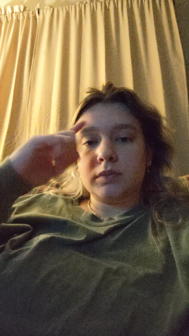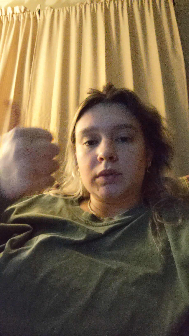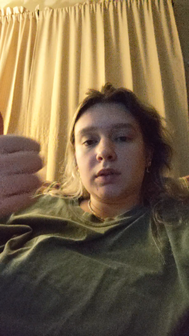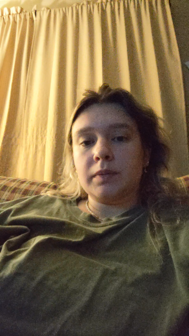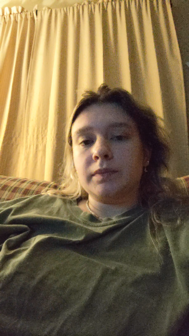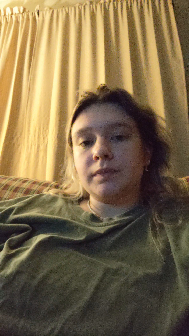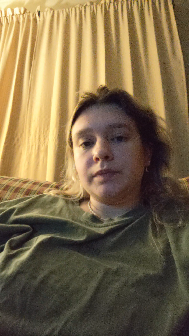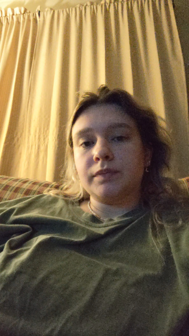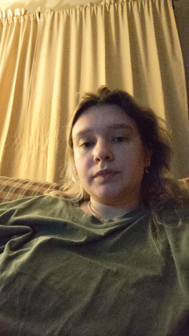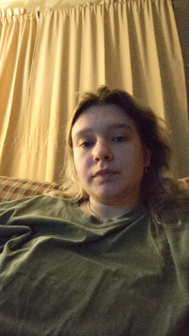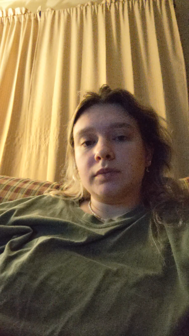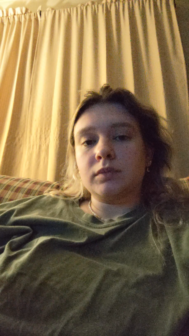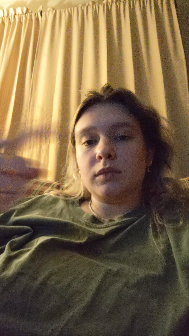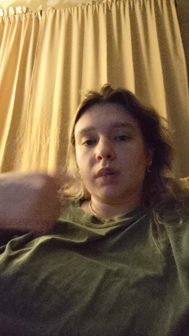cut